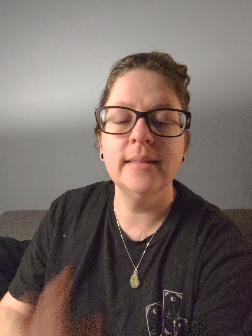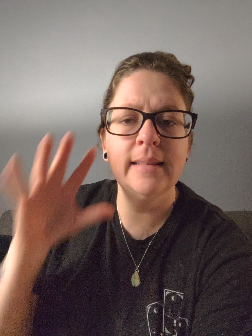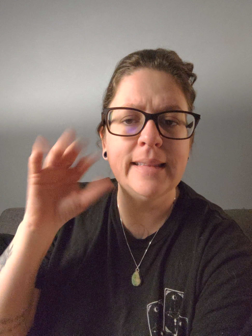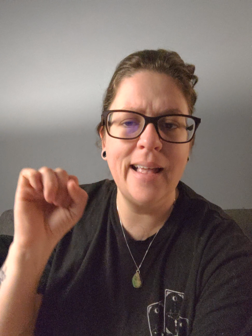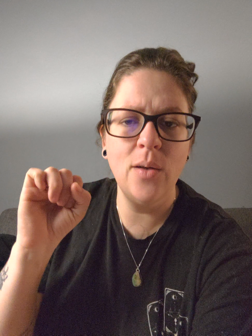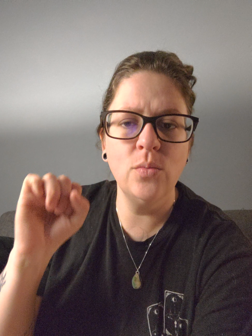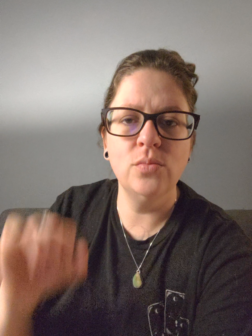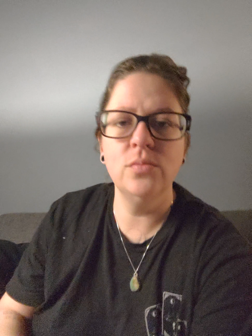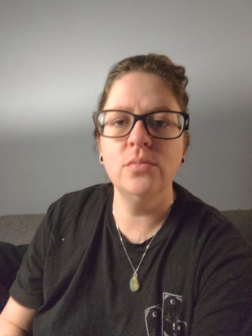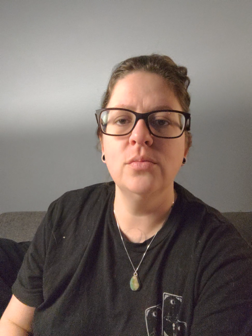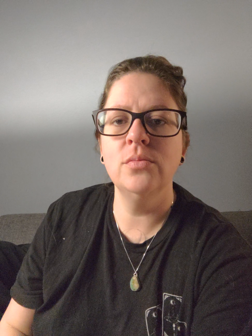loud